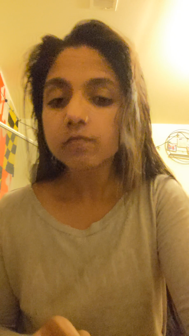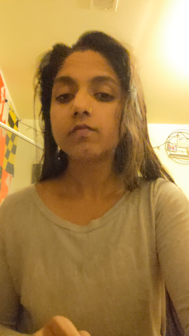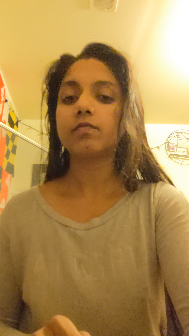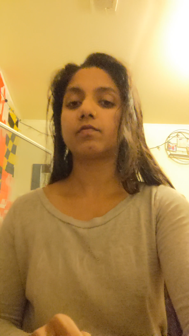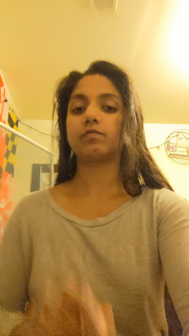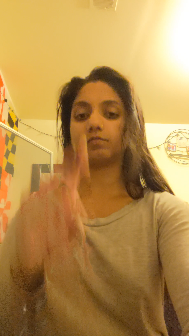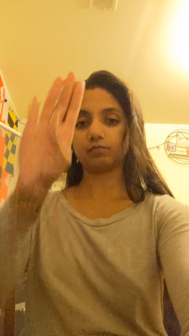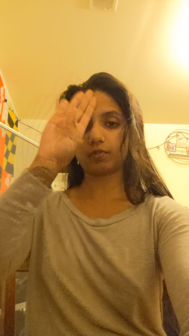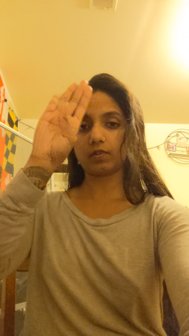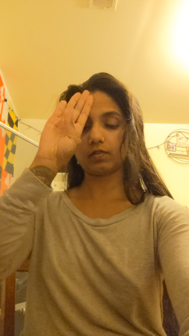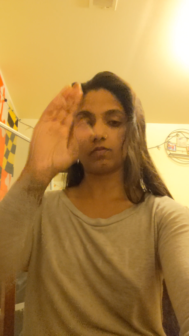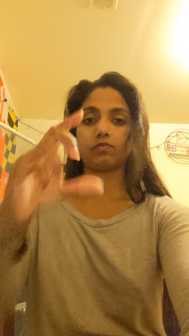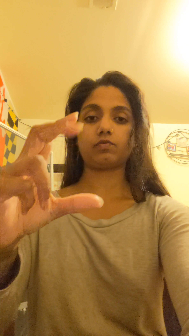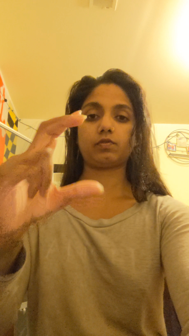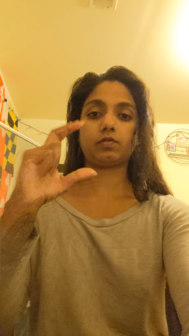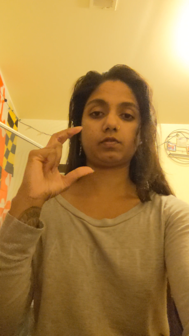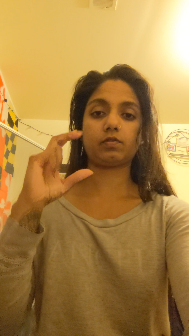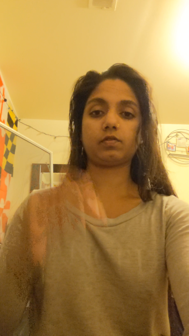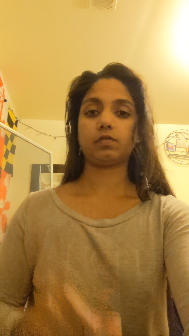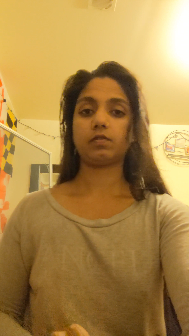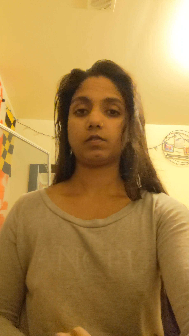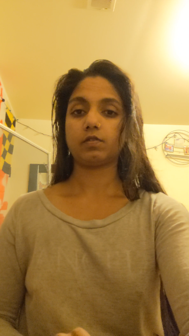fire truck